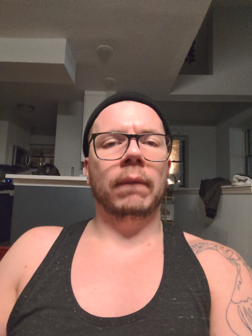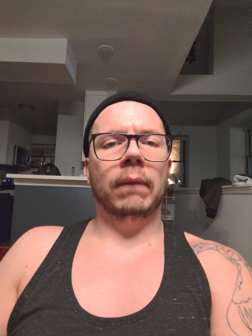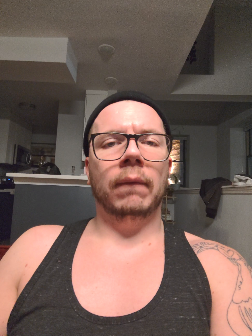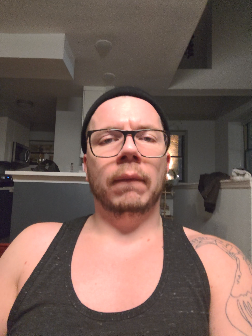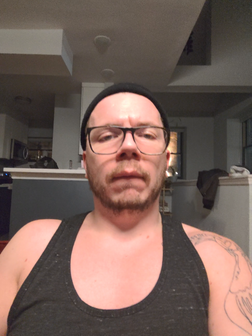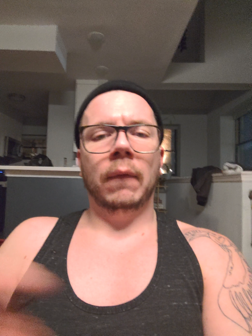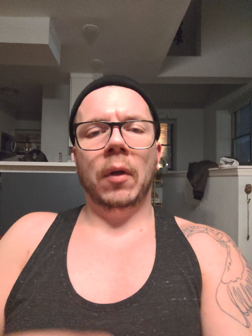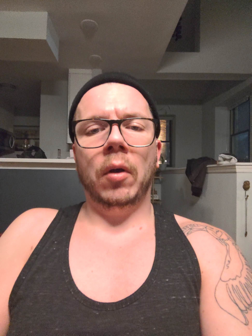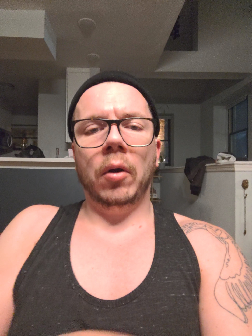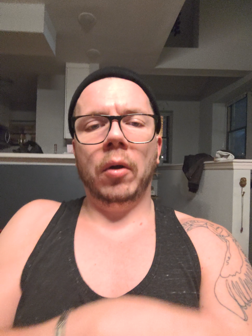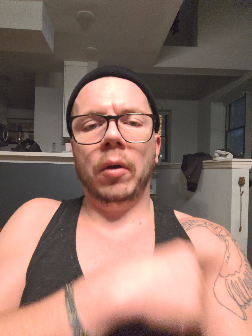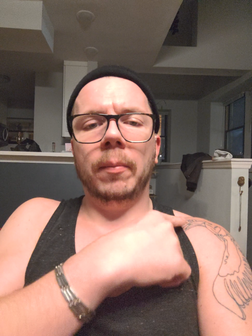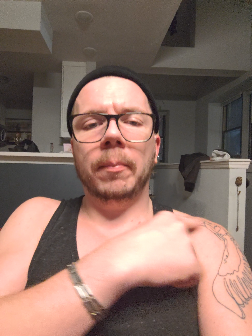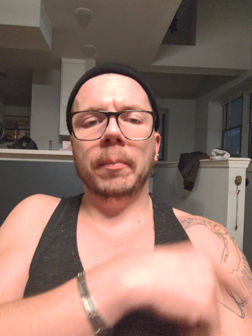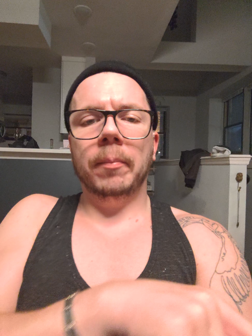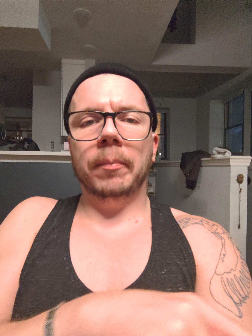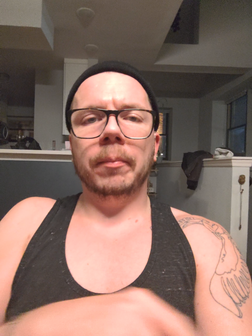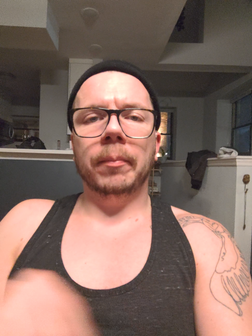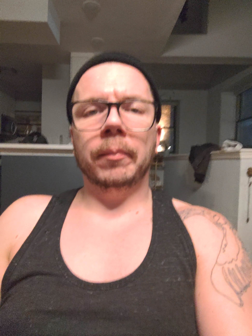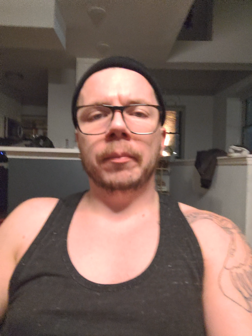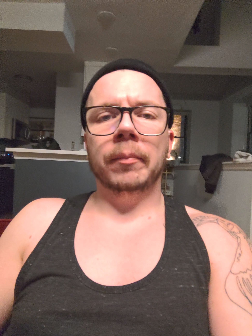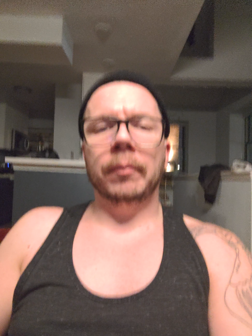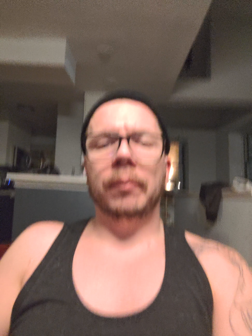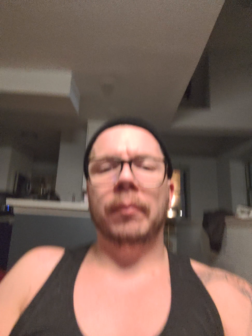arm